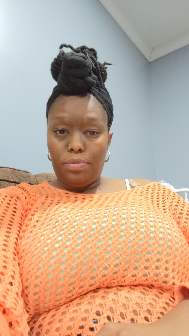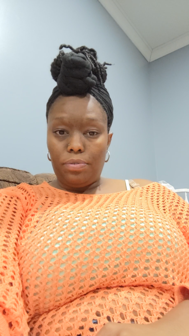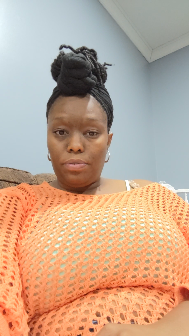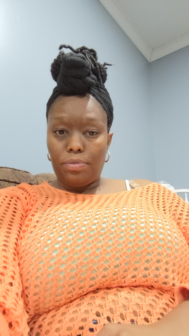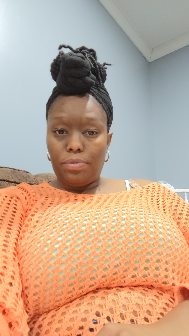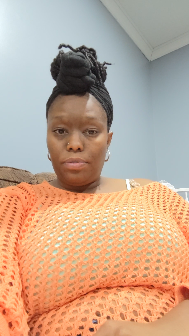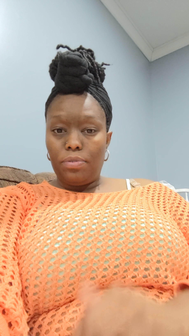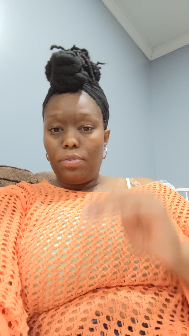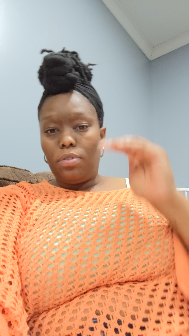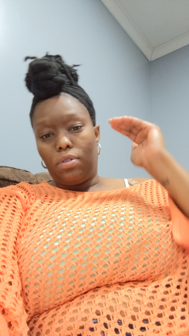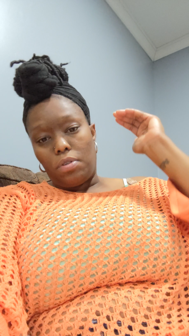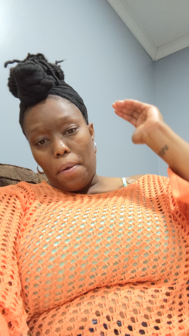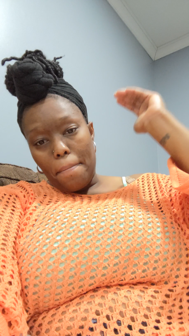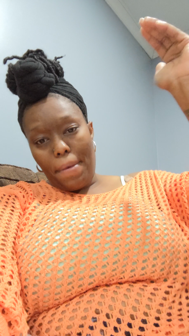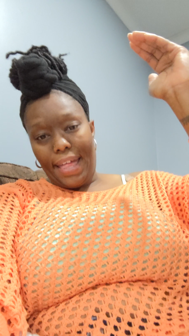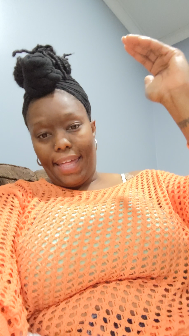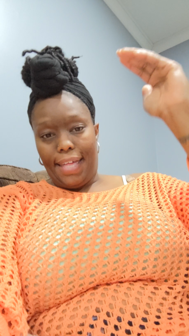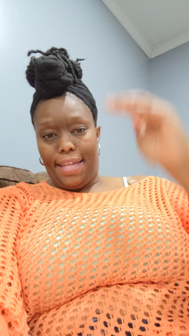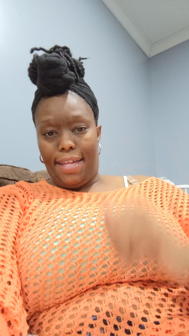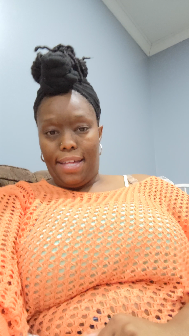big